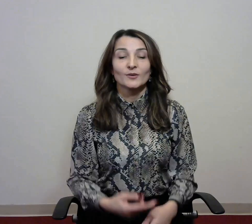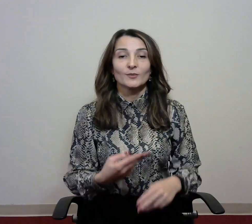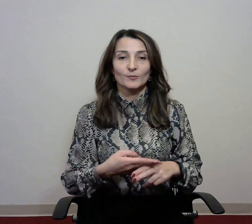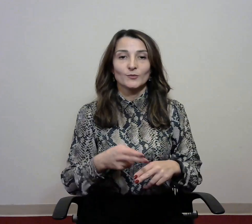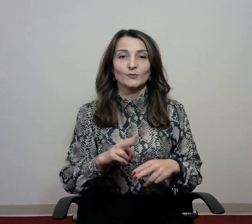bu